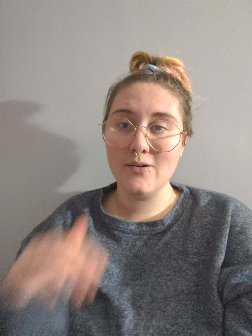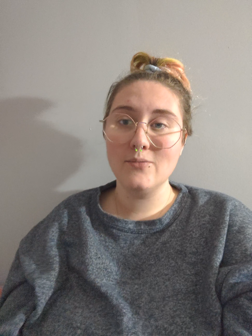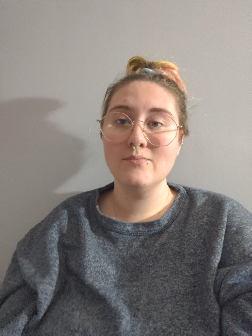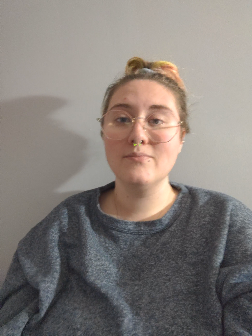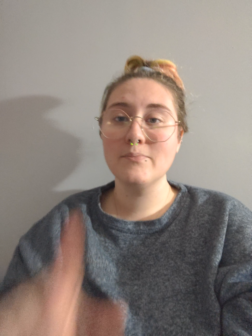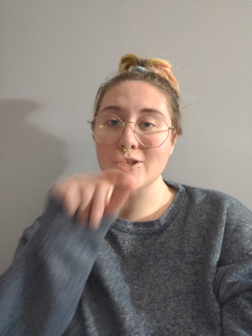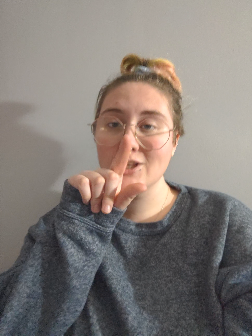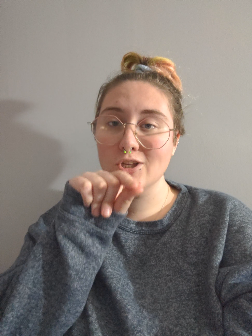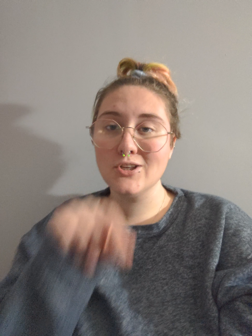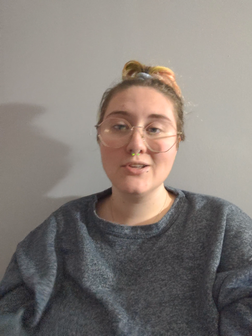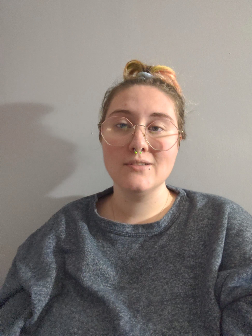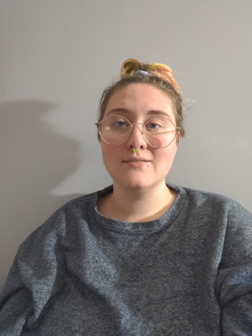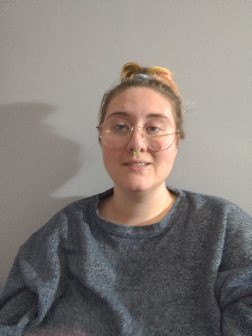bird